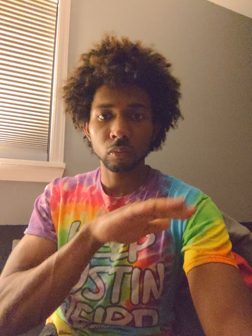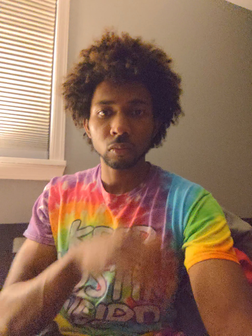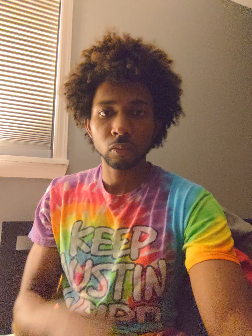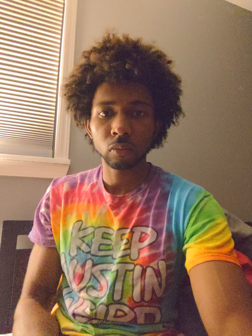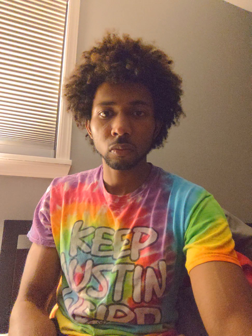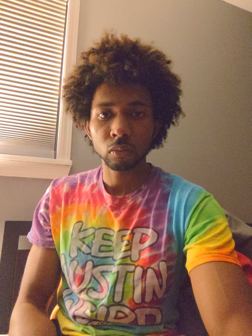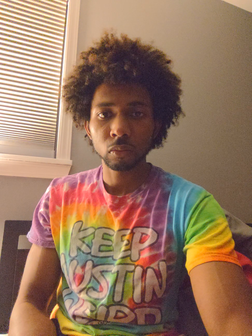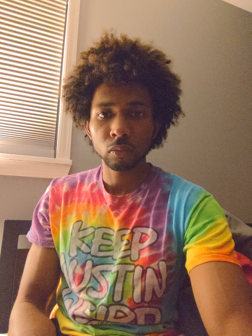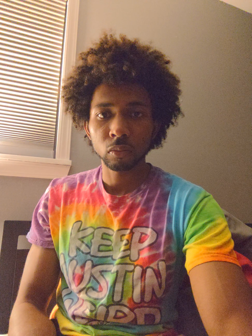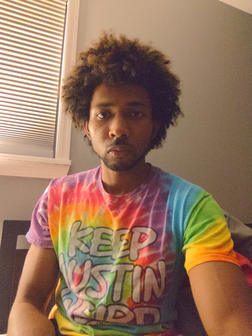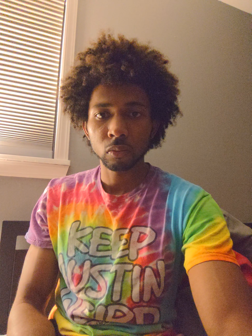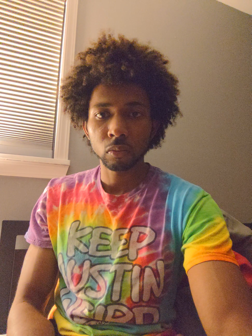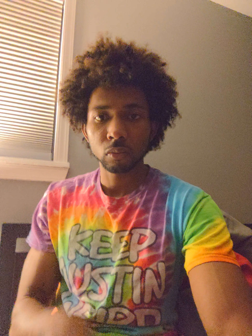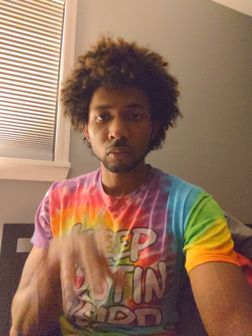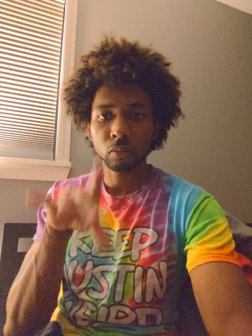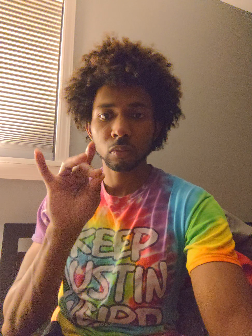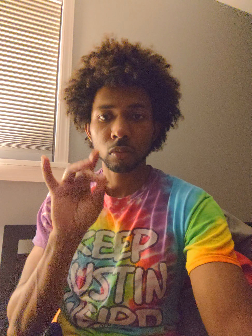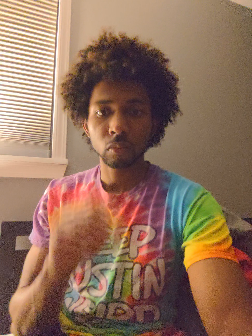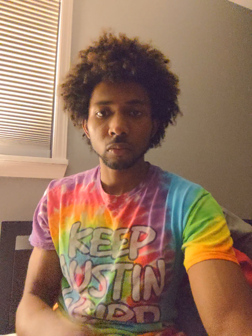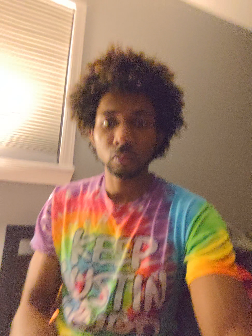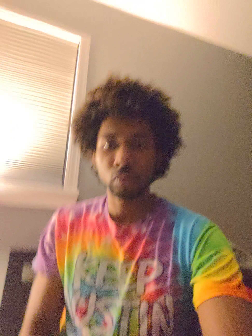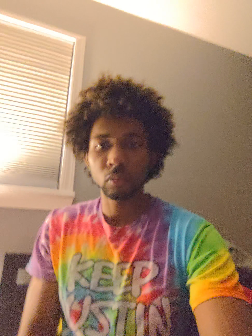pick